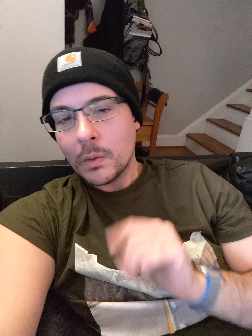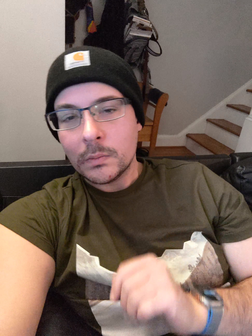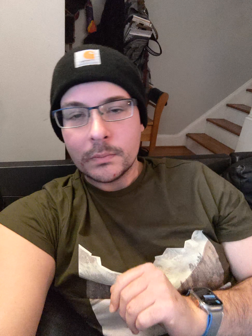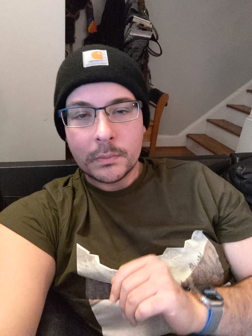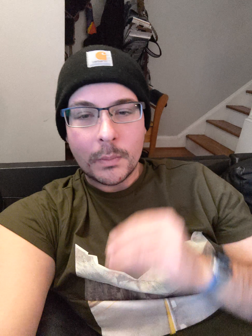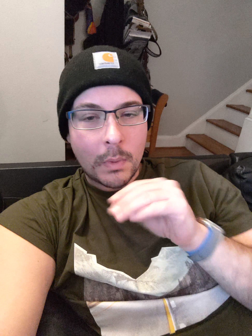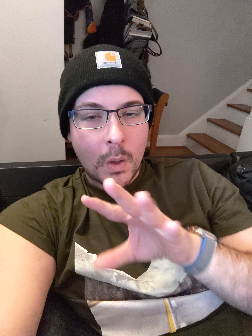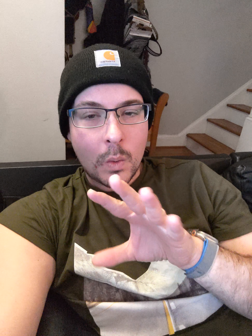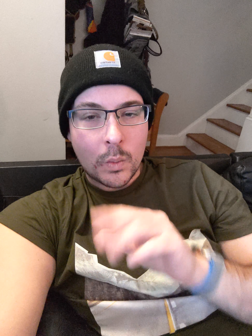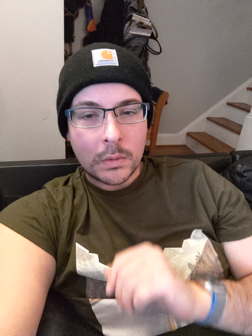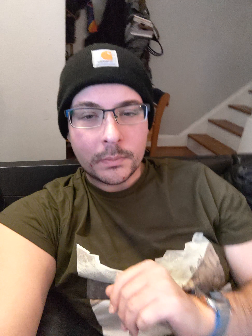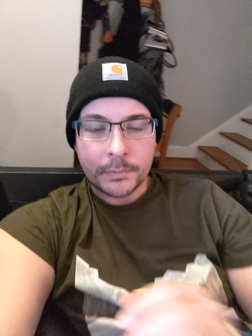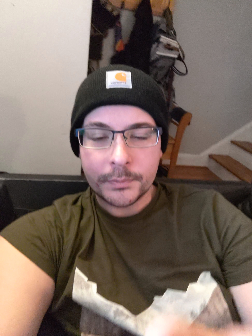blow